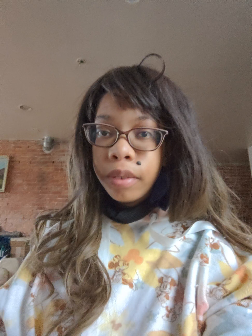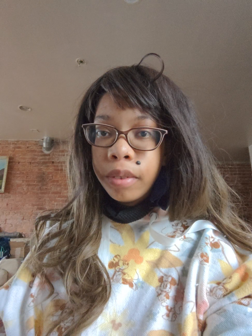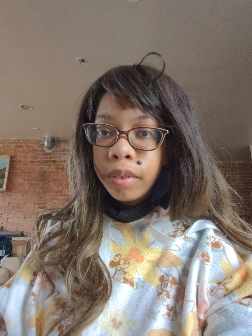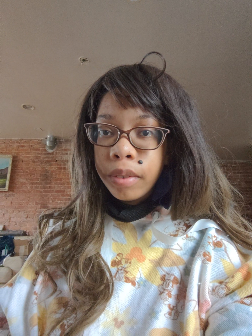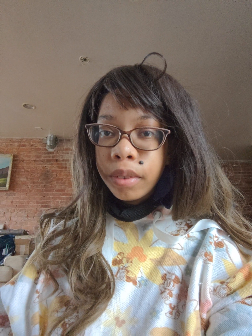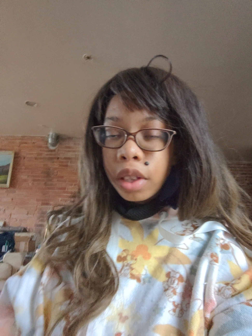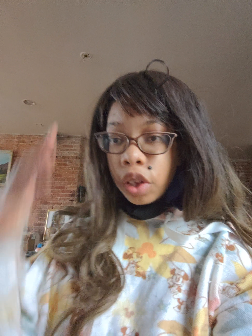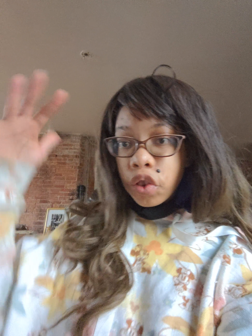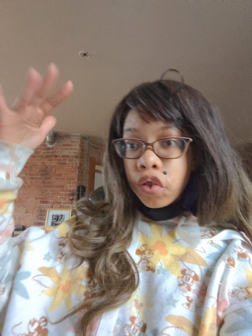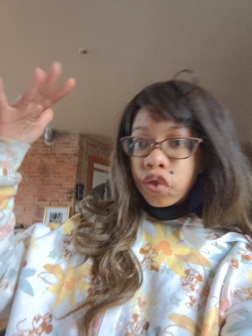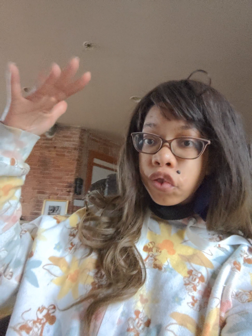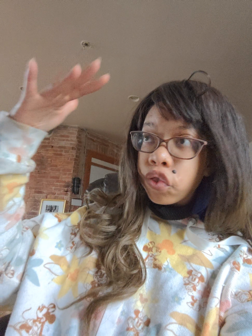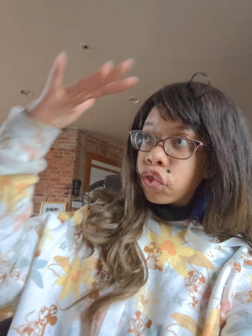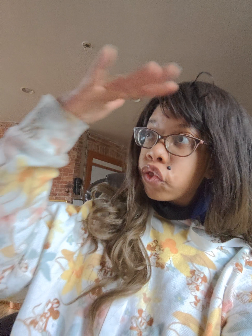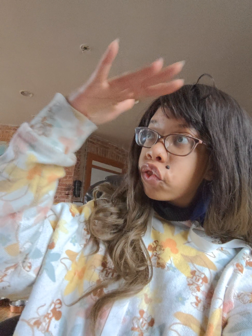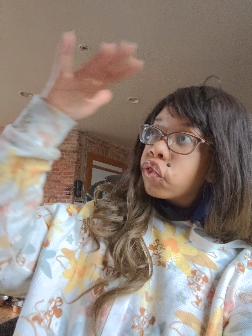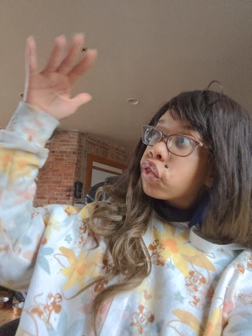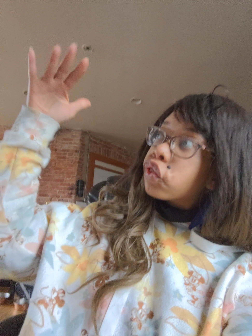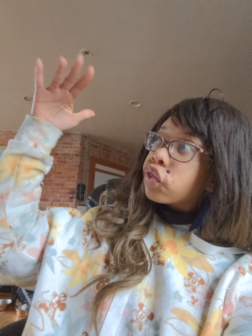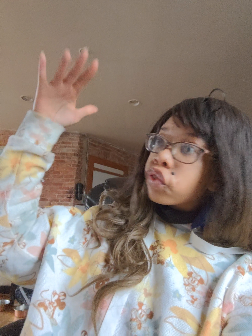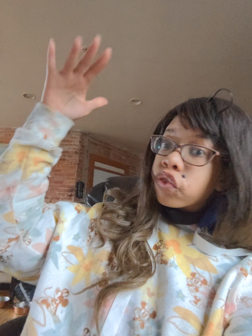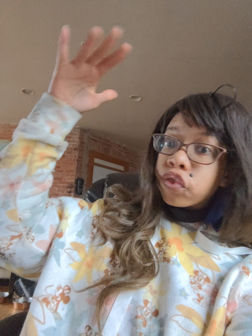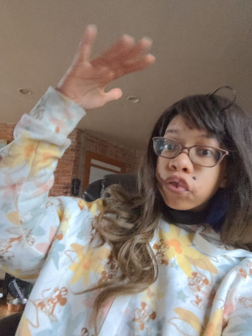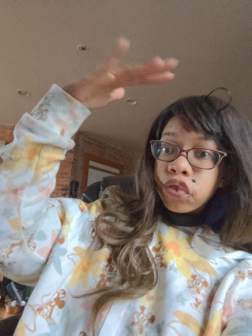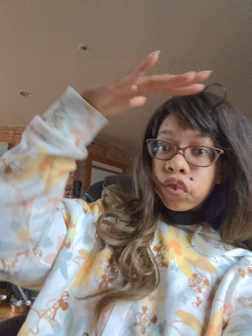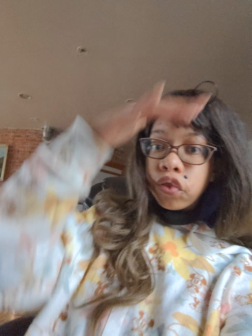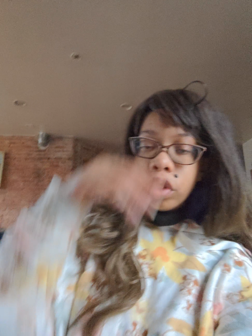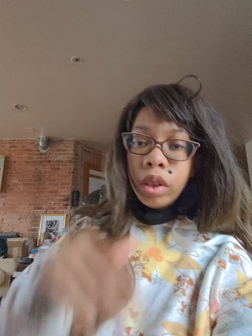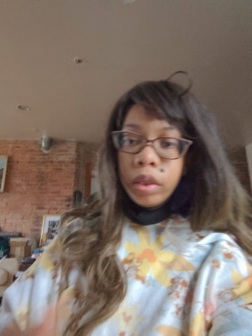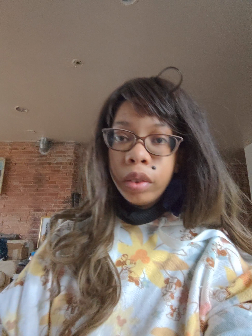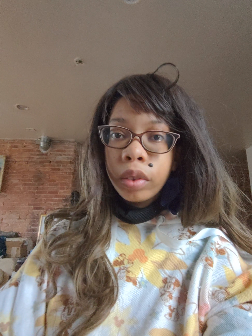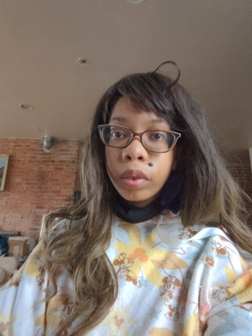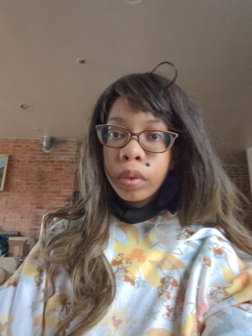helicopter